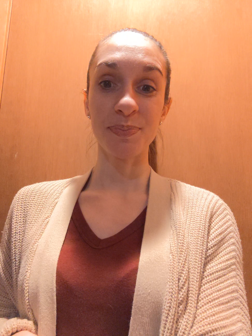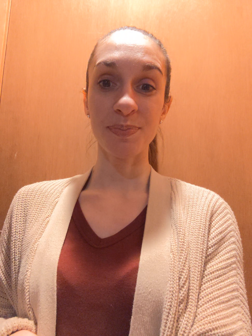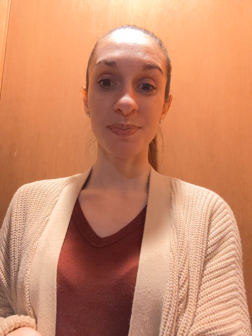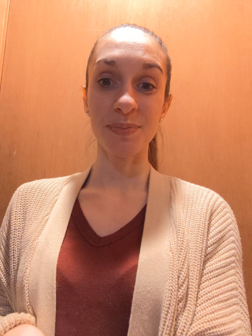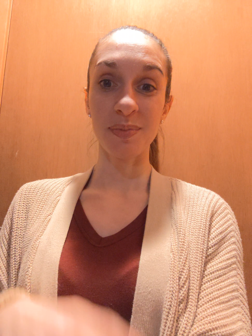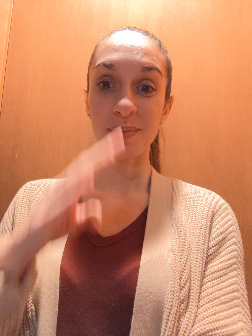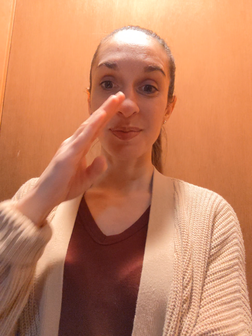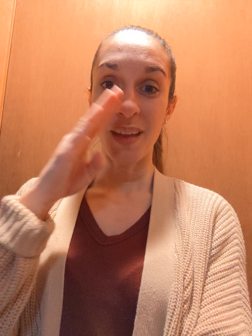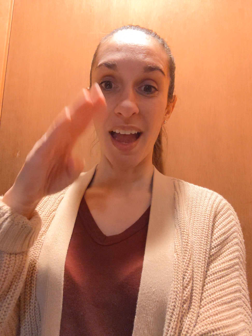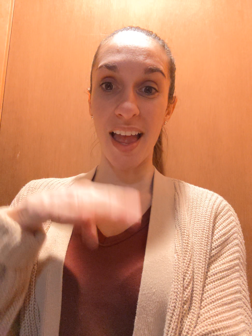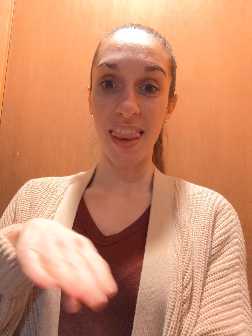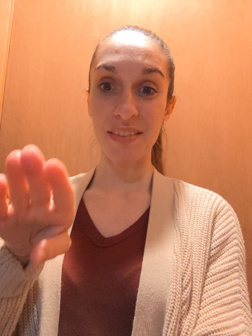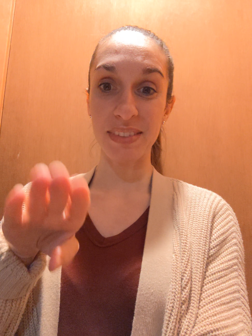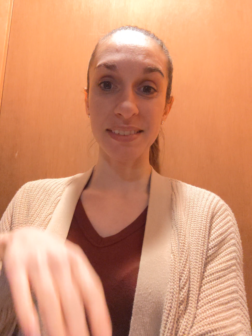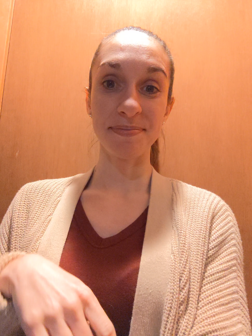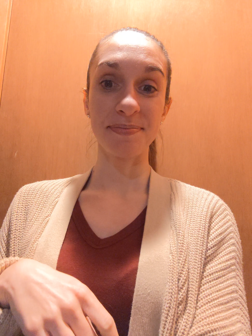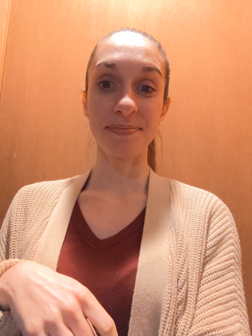elephant